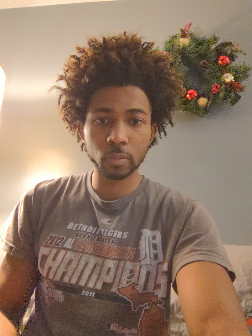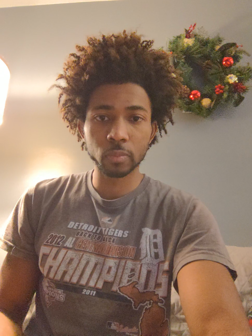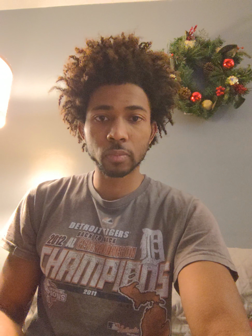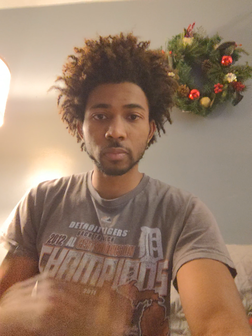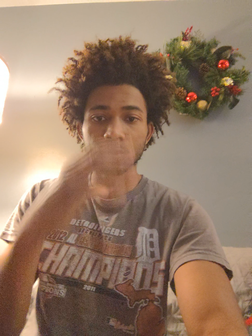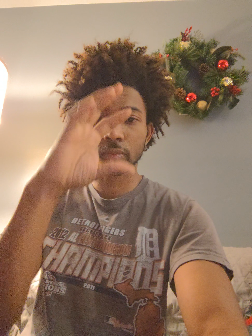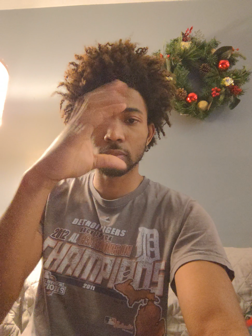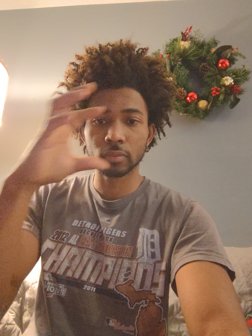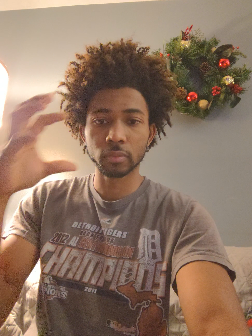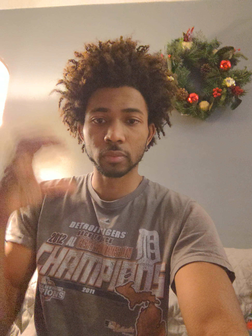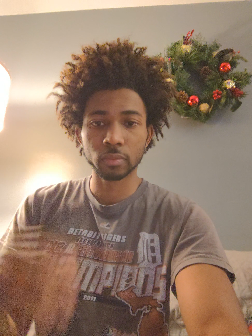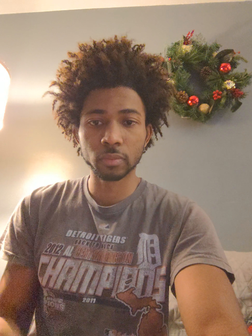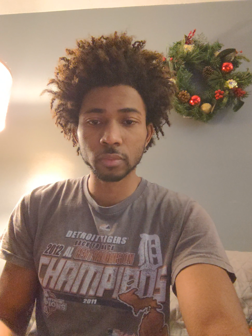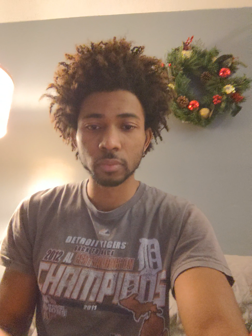cloud